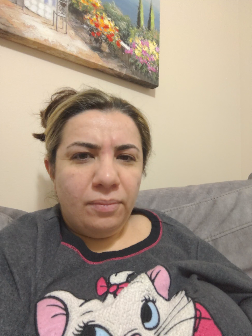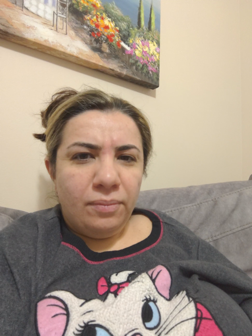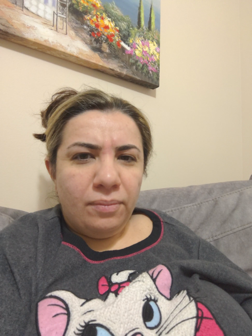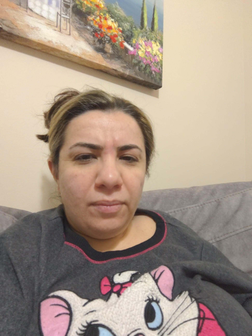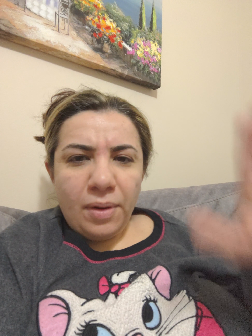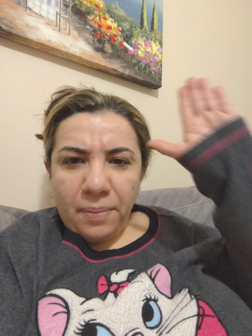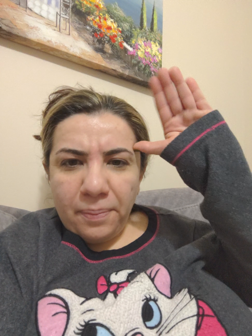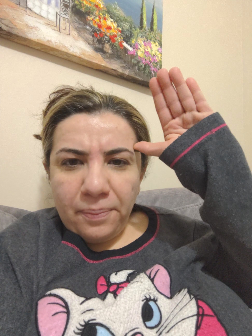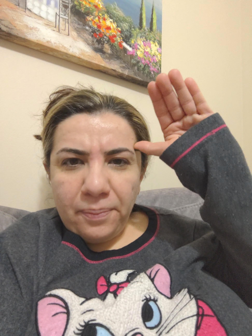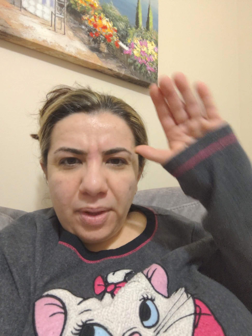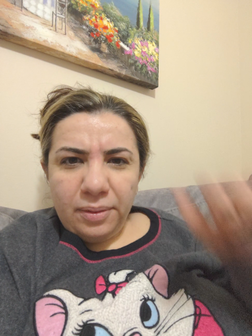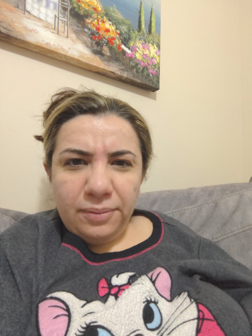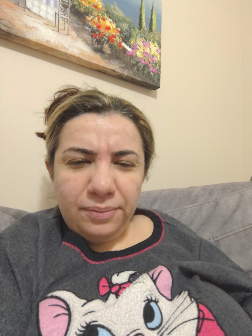donkey